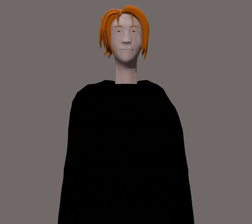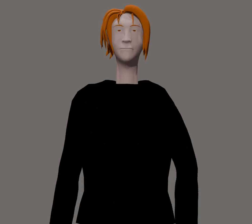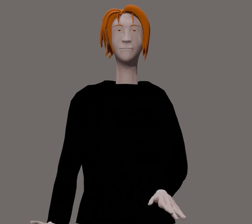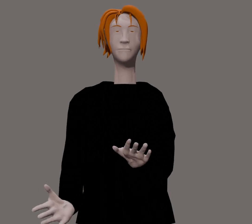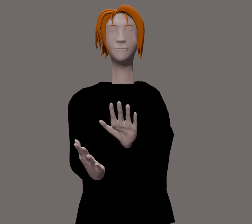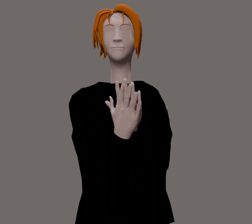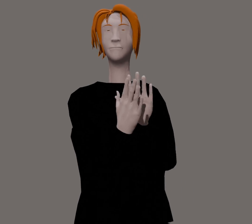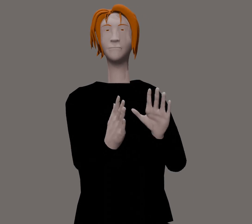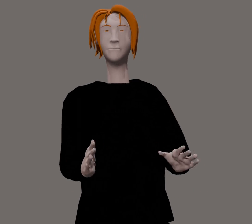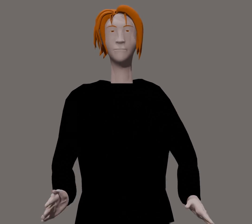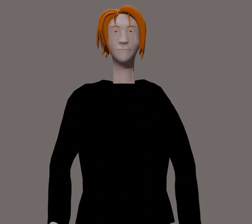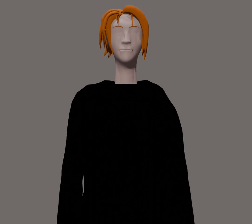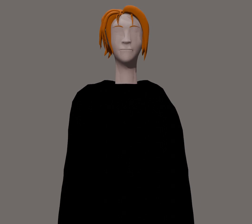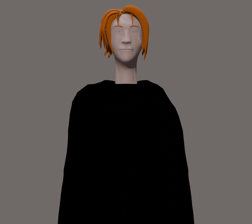Confront Me